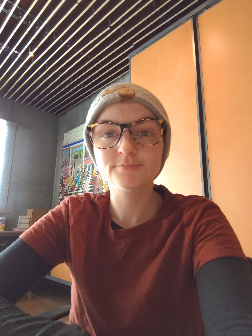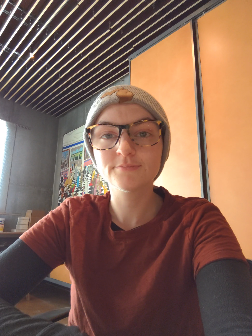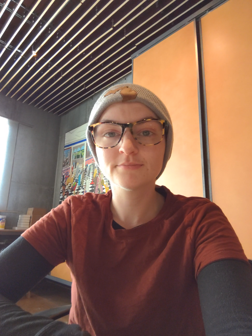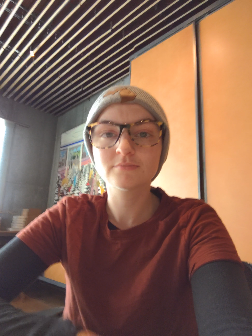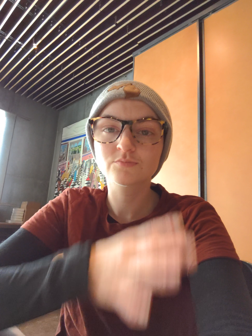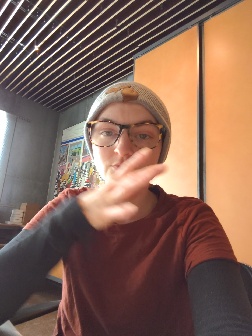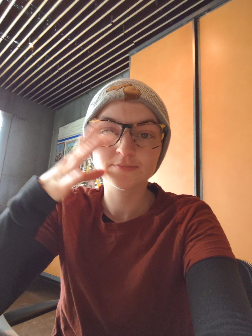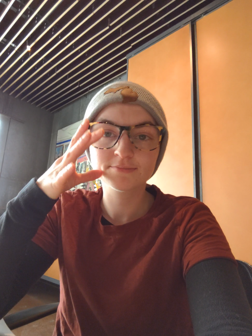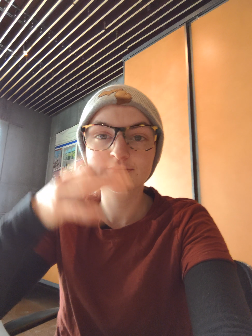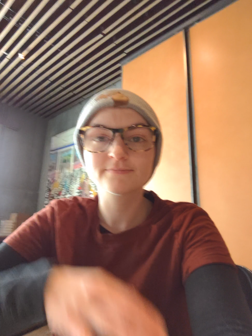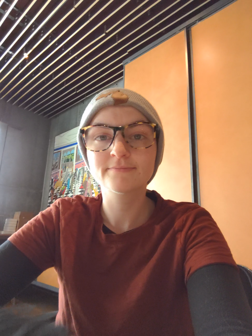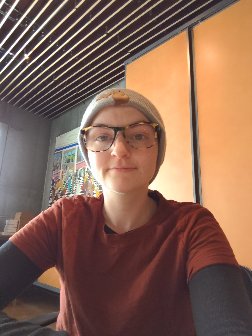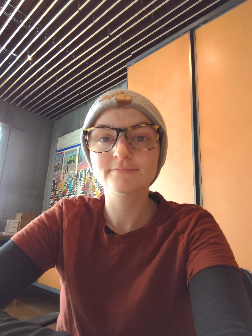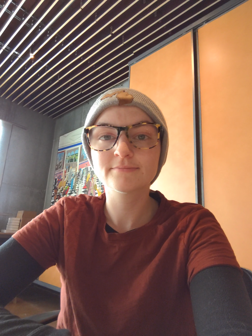farm